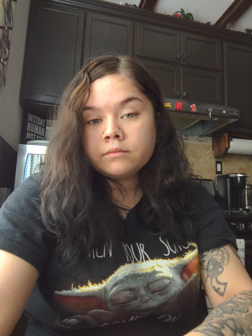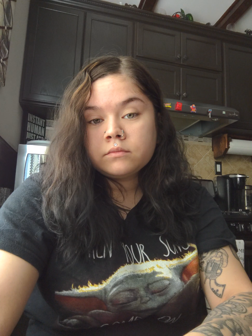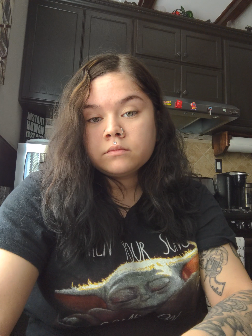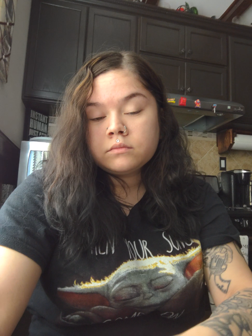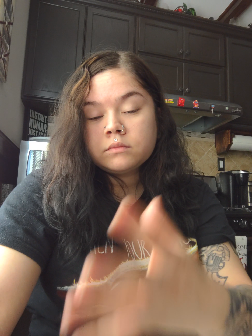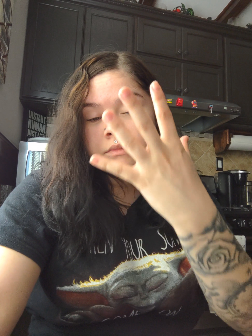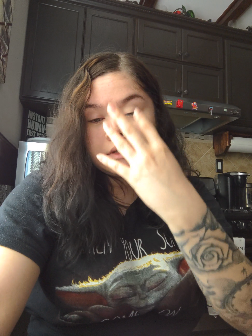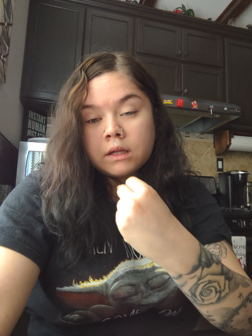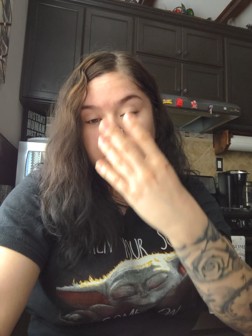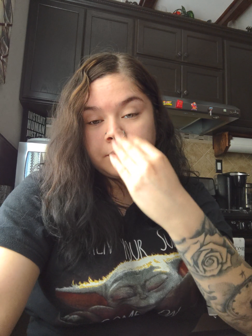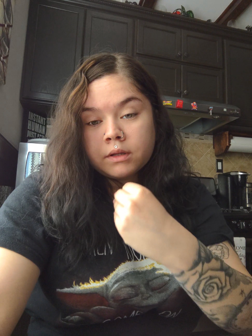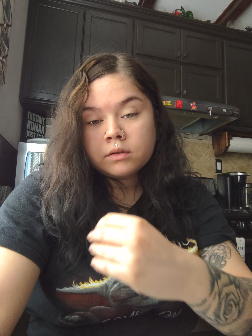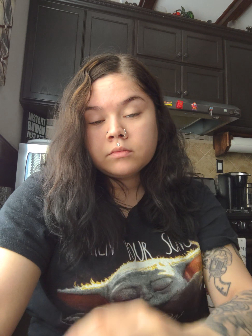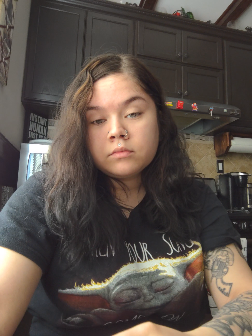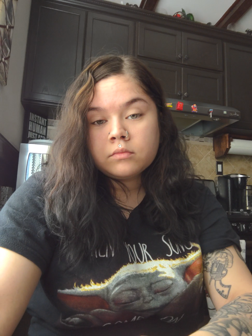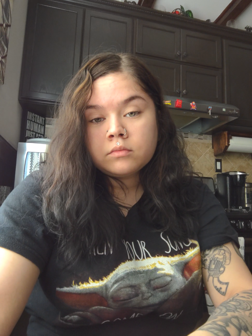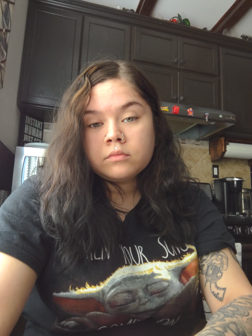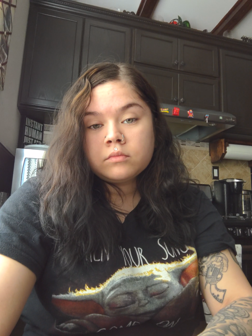sleepy